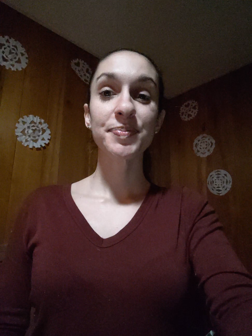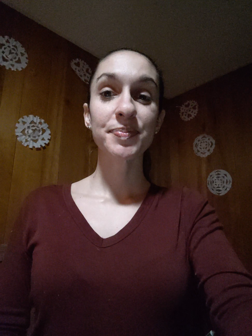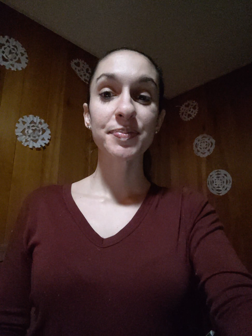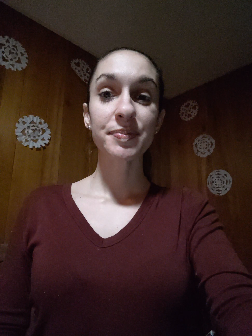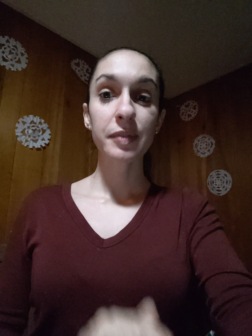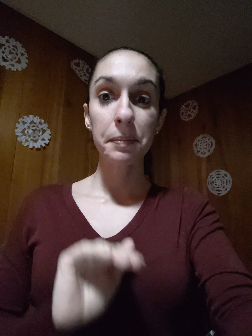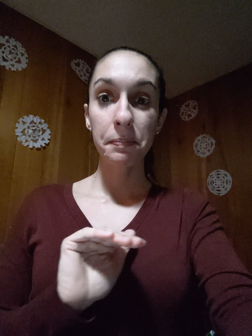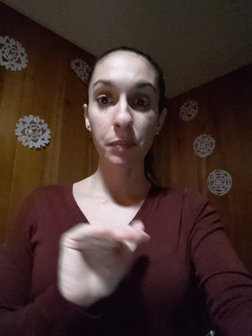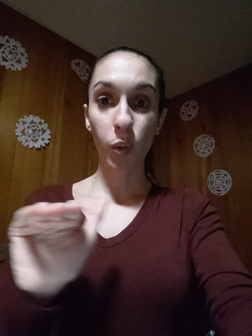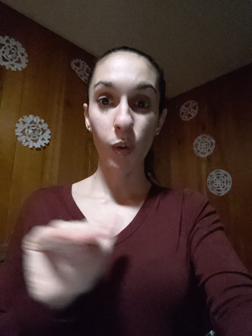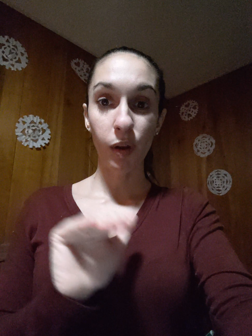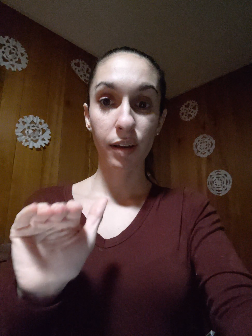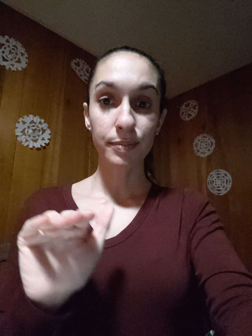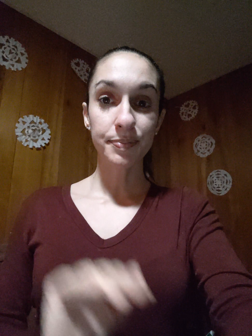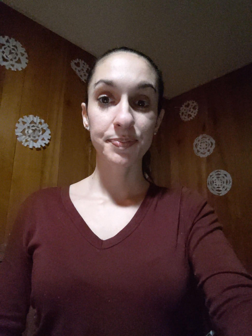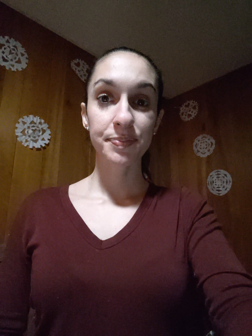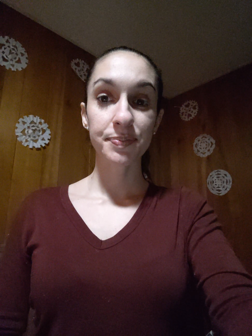pool